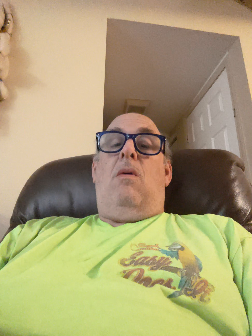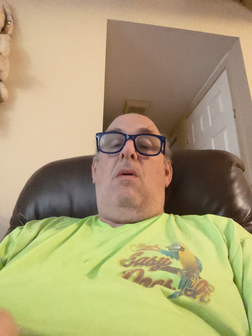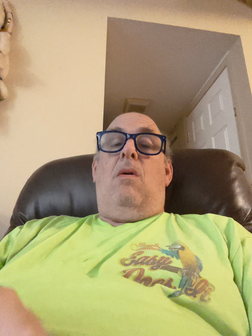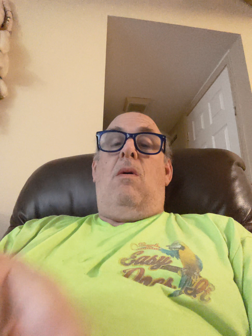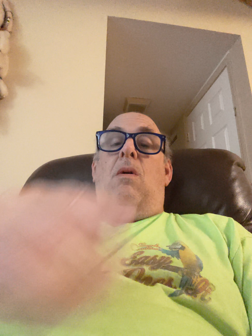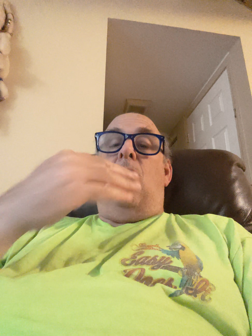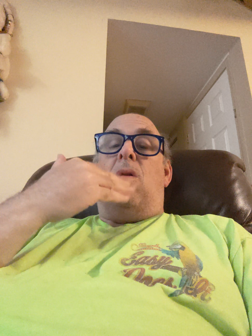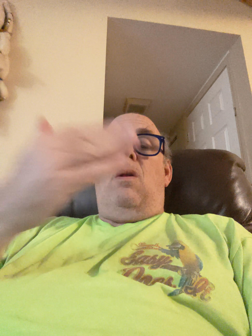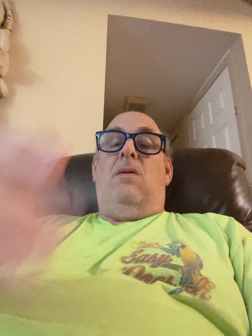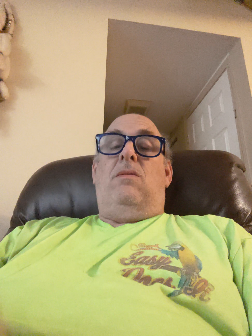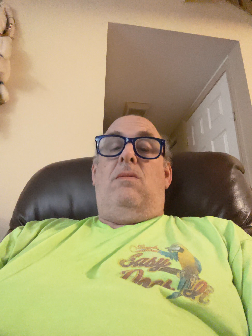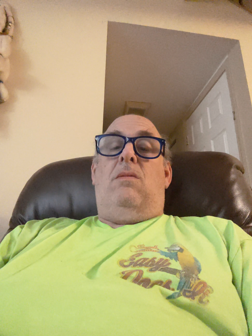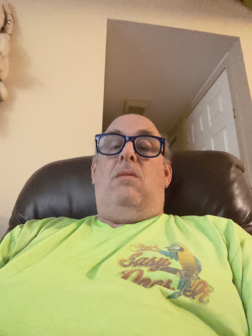thank you